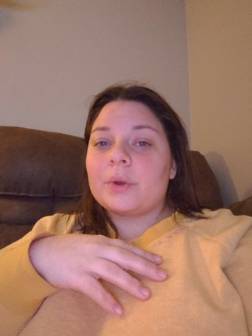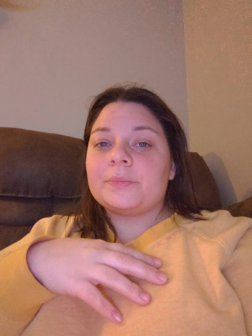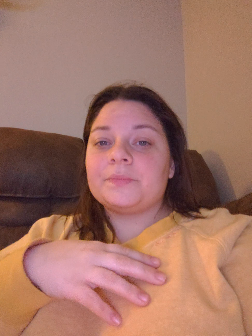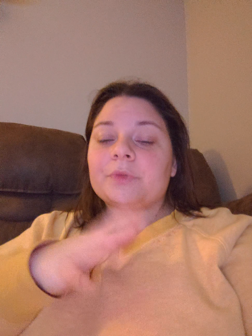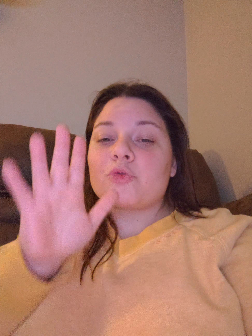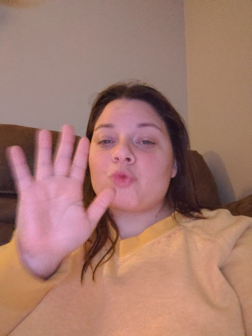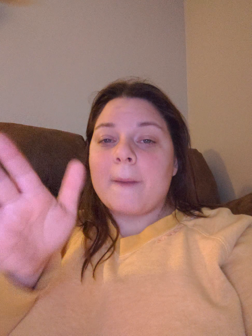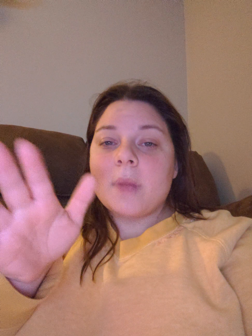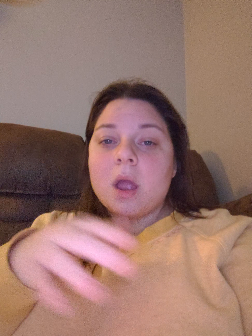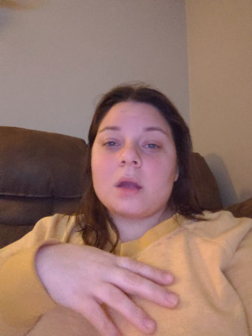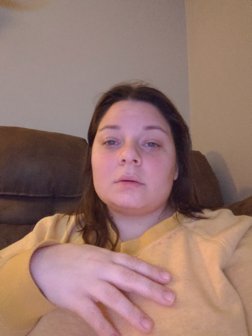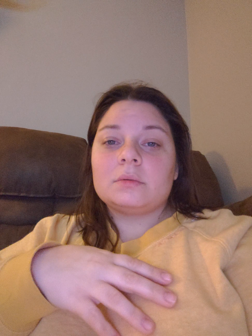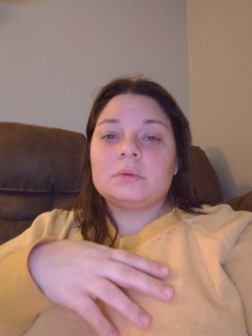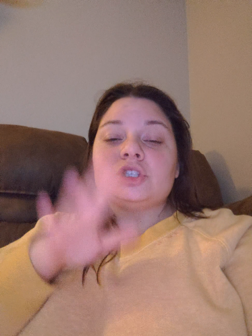grandma